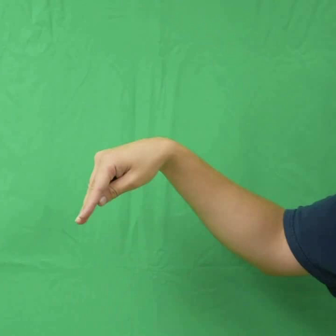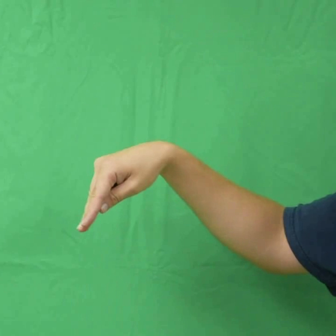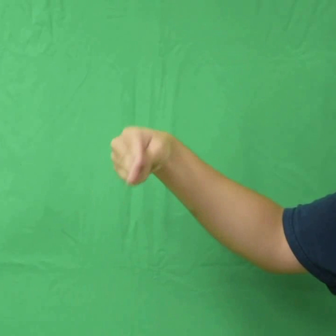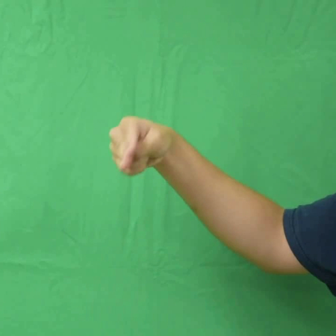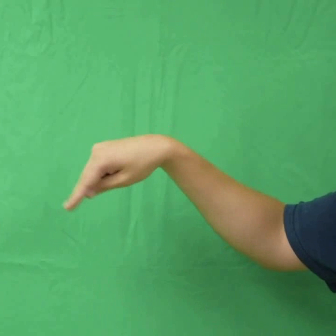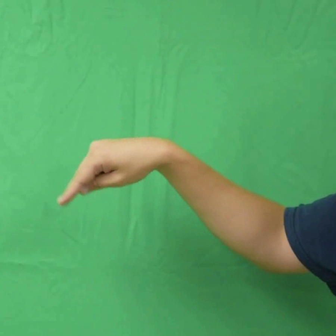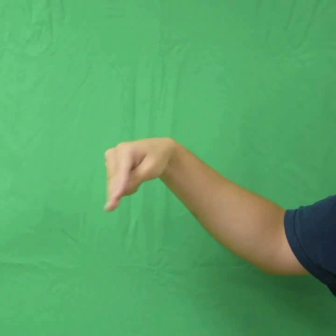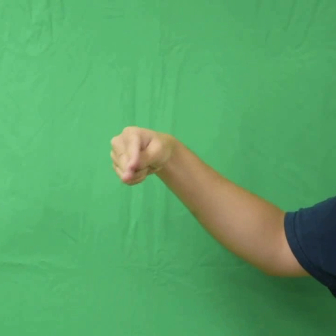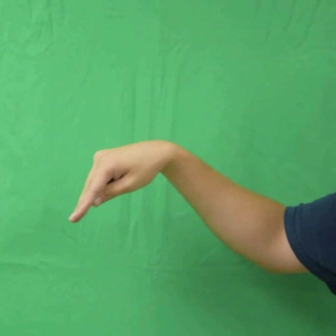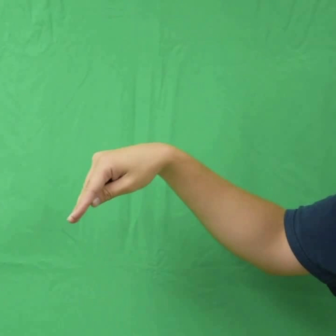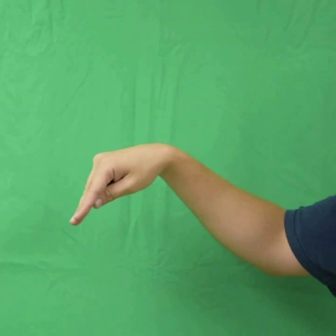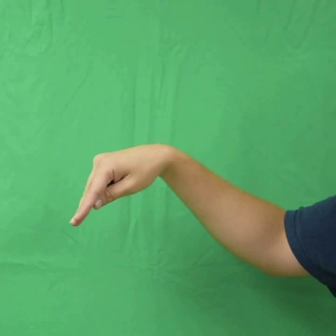Ñ